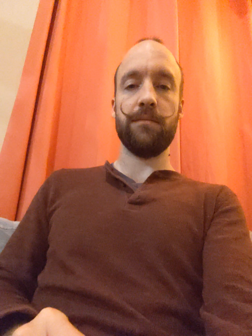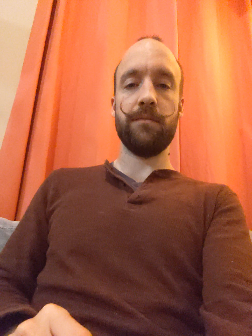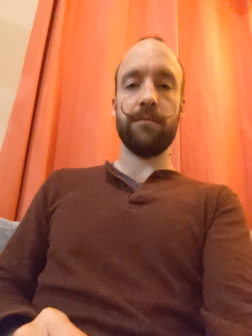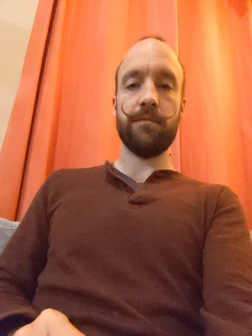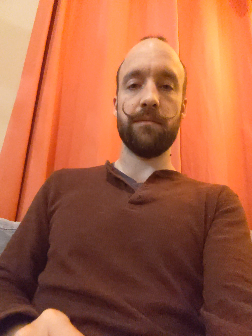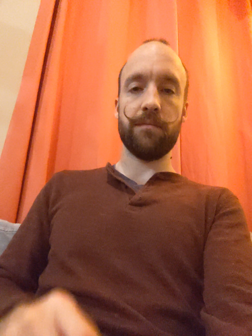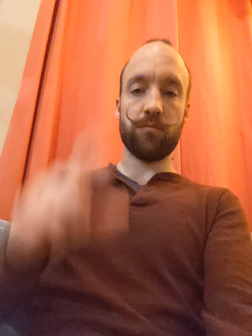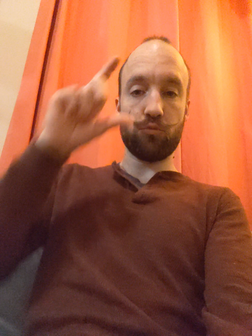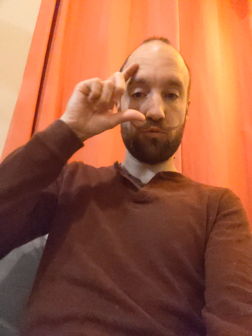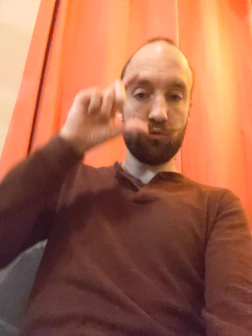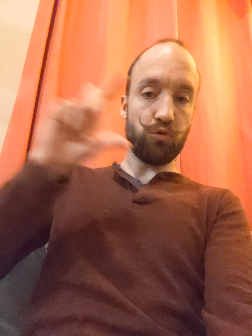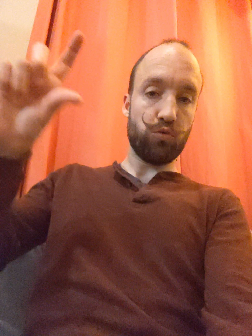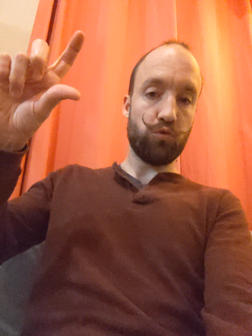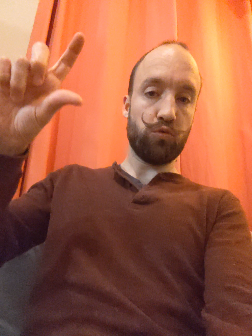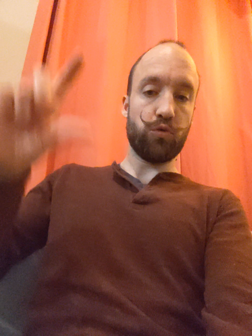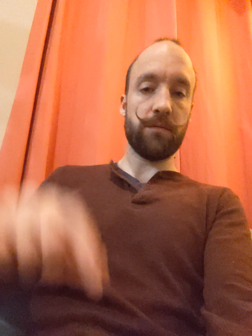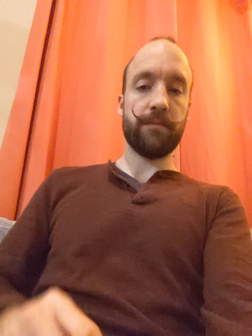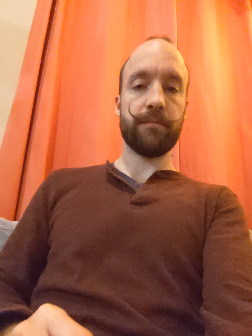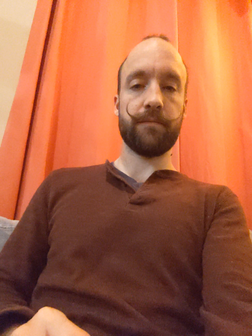moon